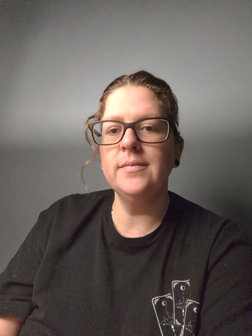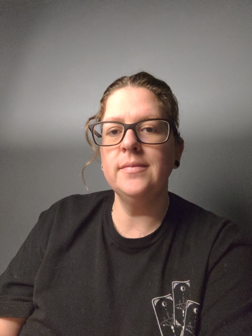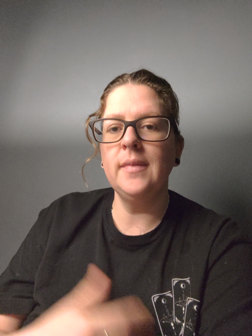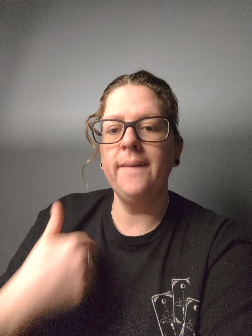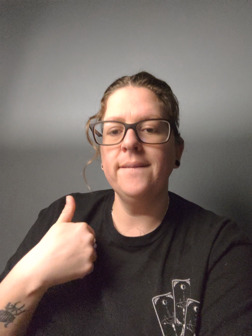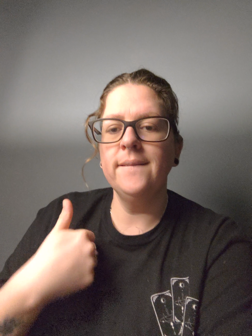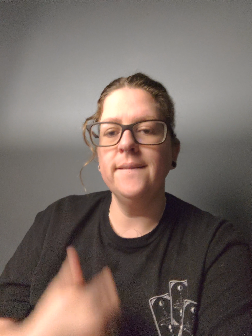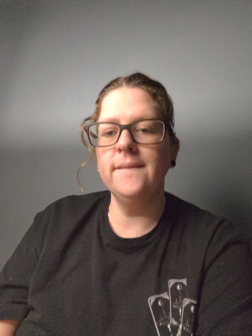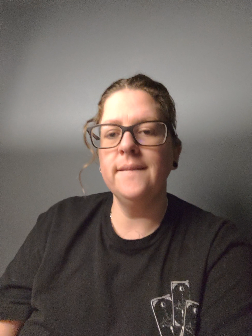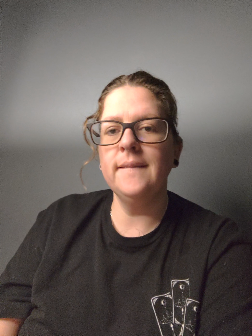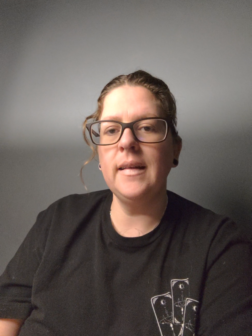have